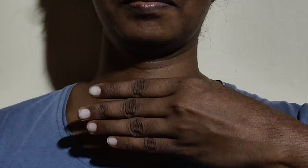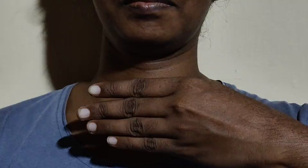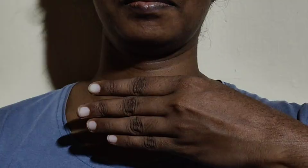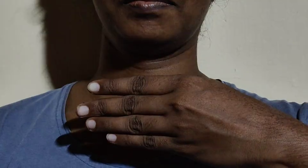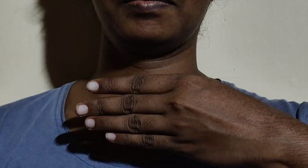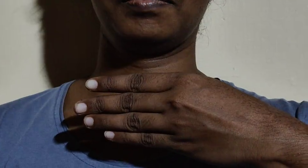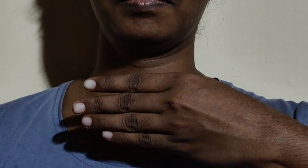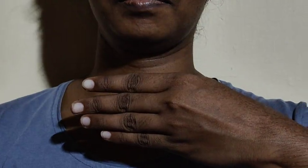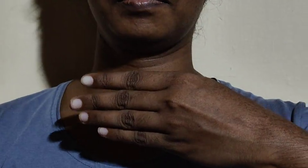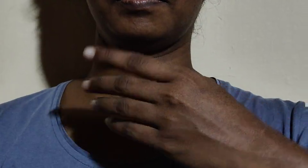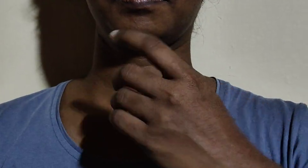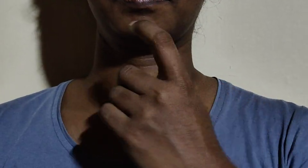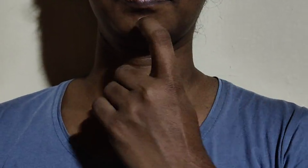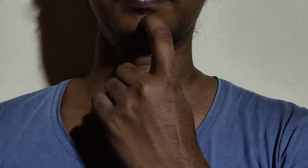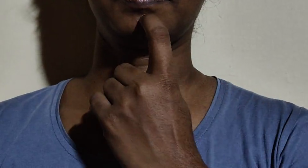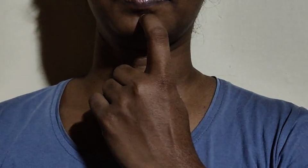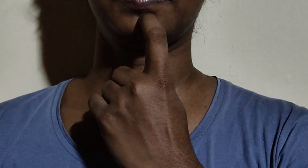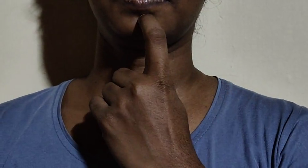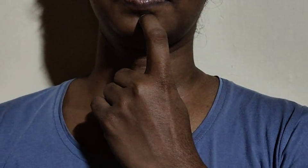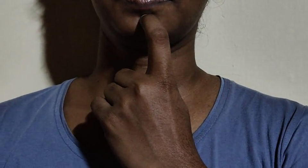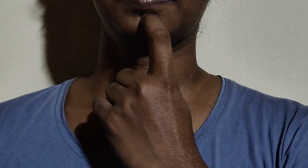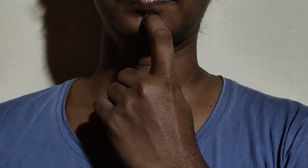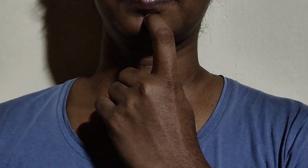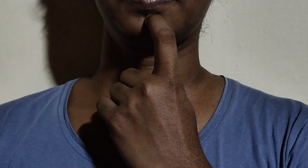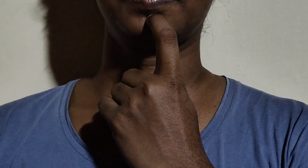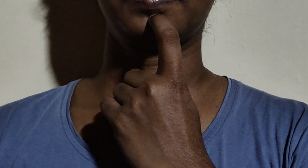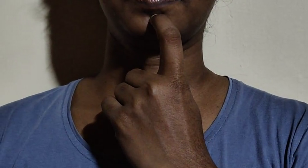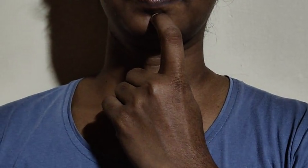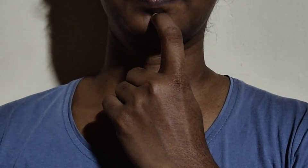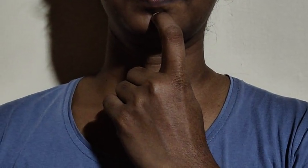അം